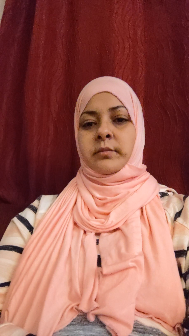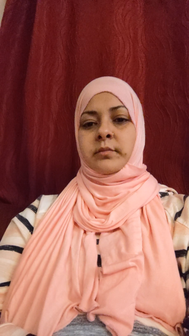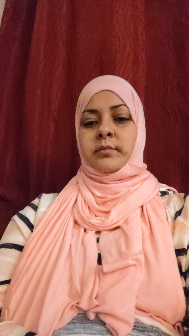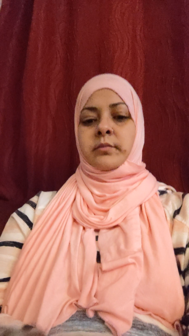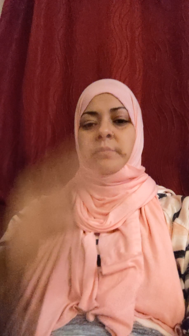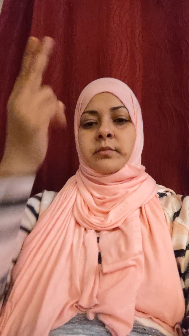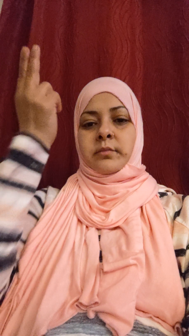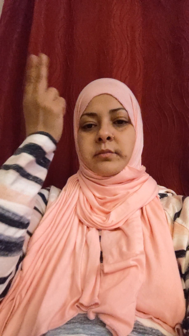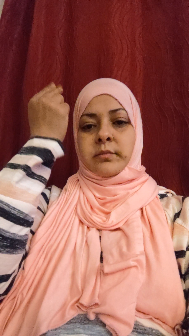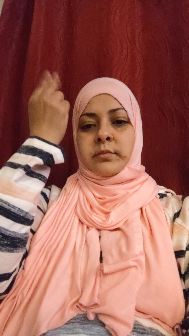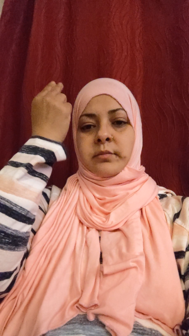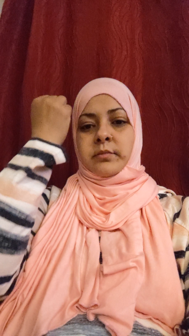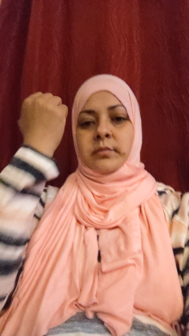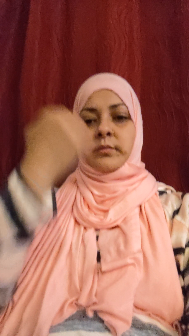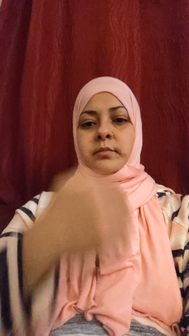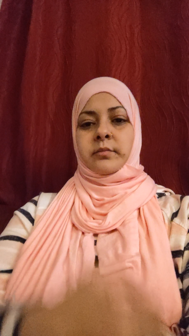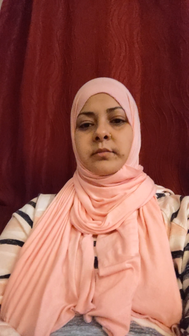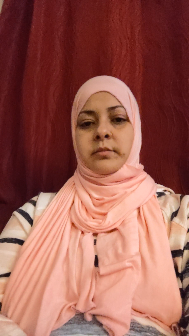rabbit